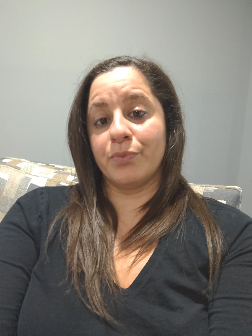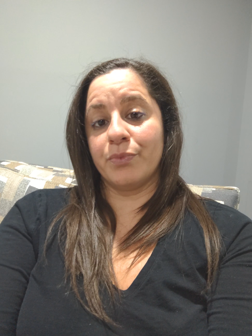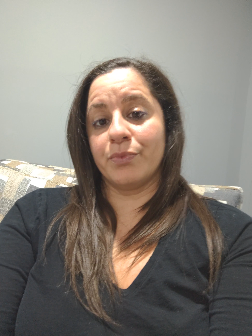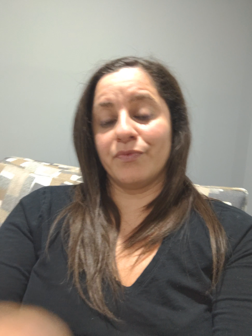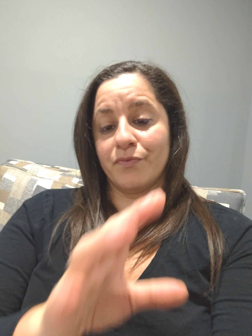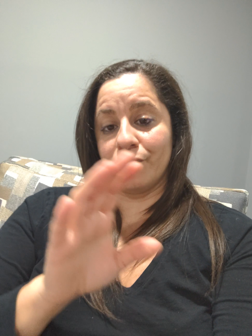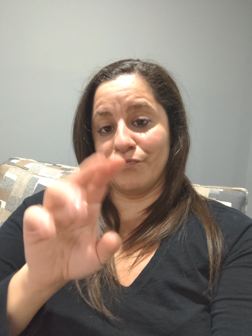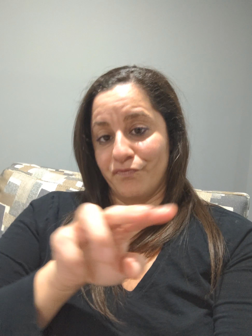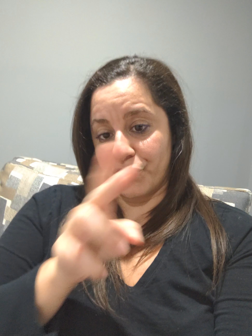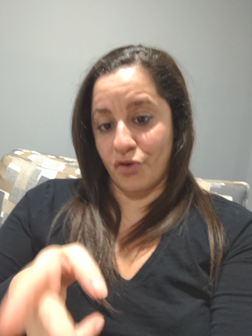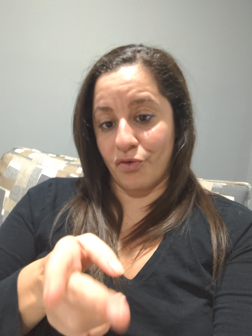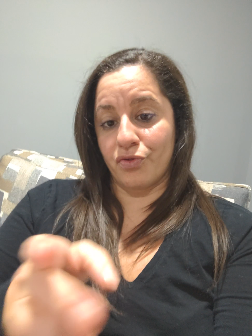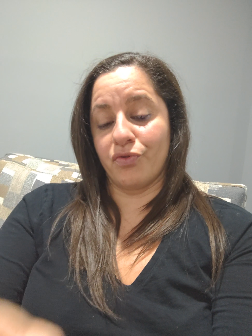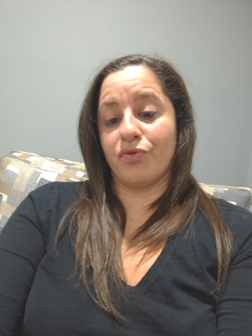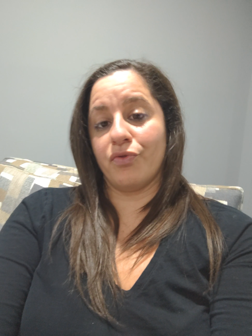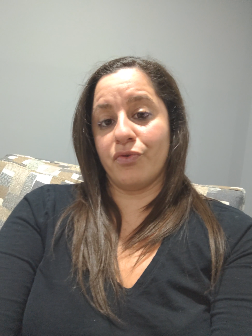fall